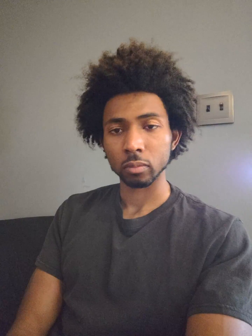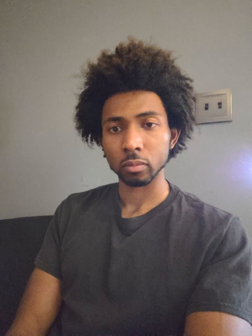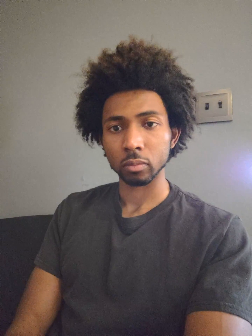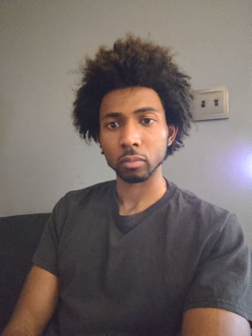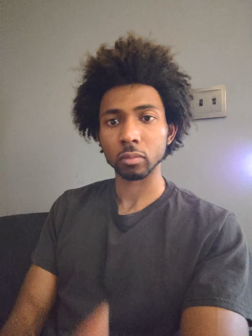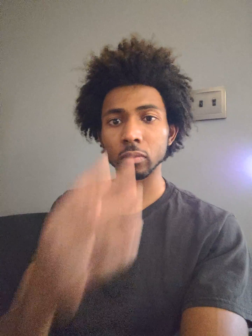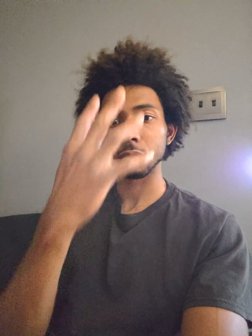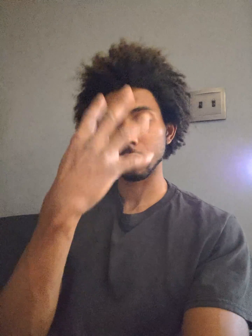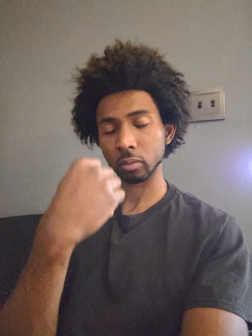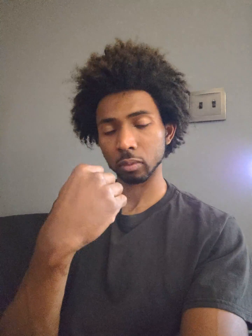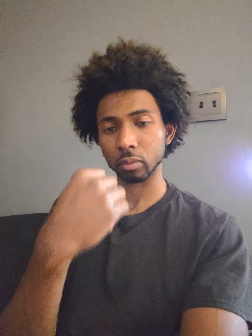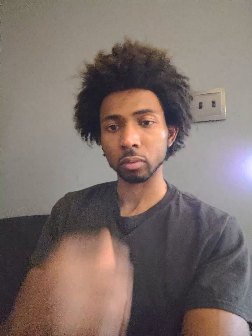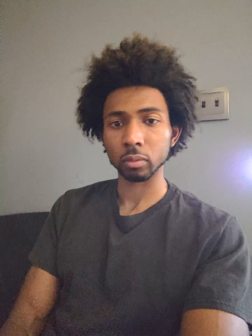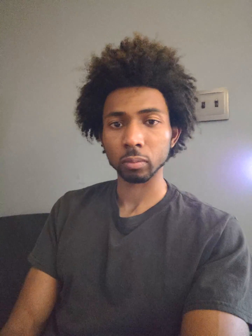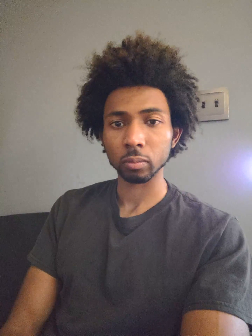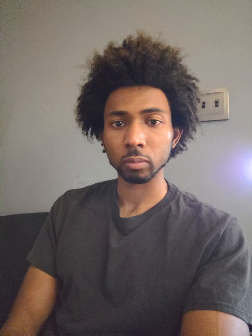asleep